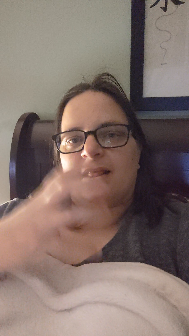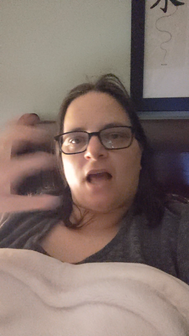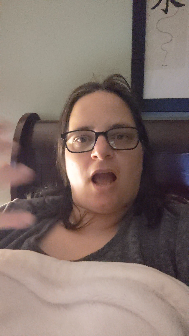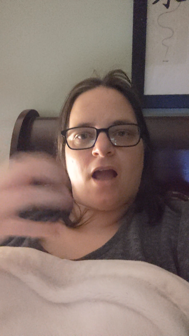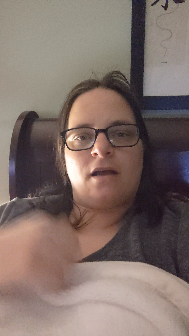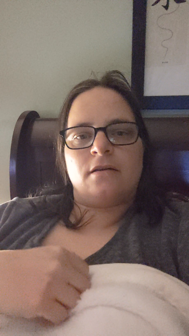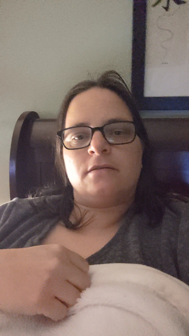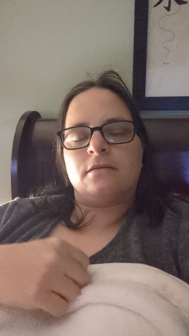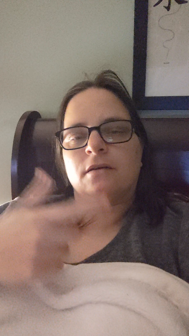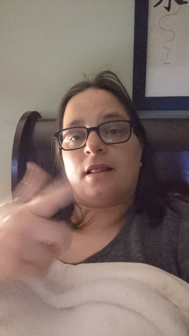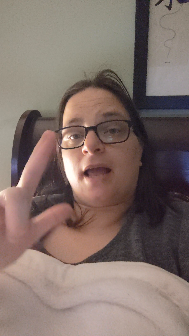let me